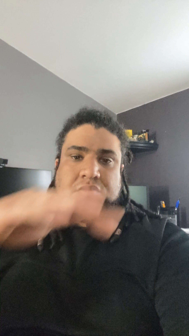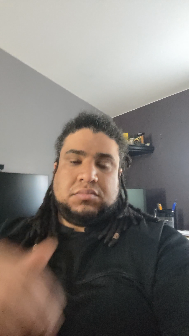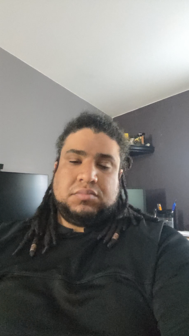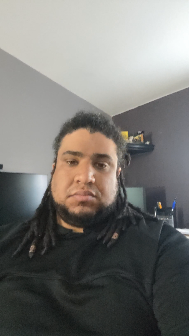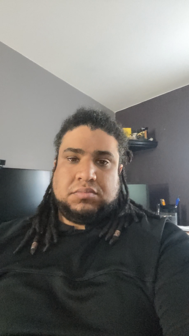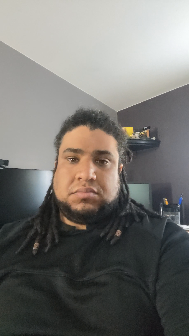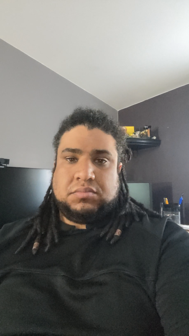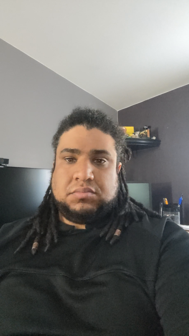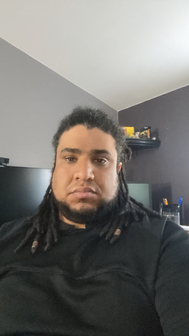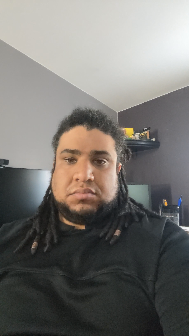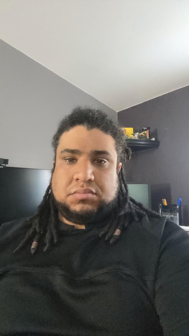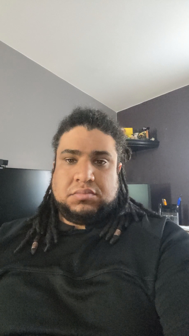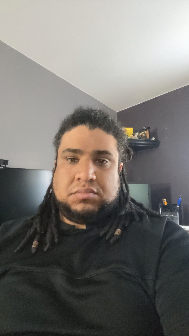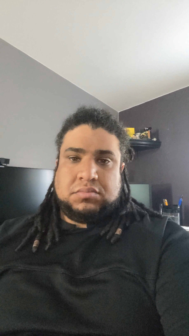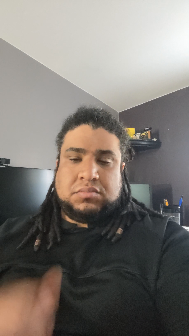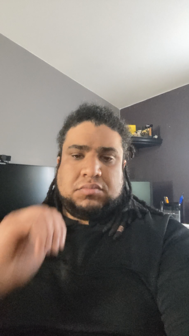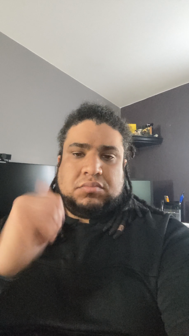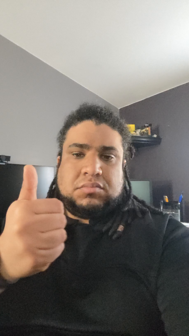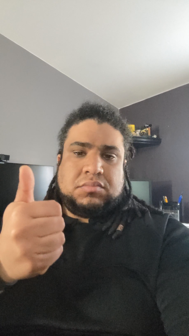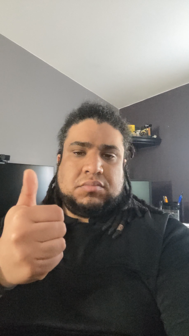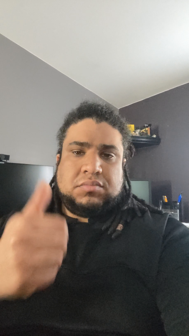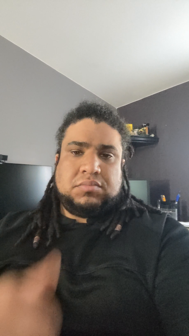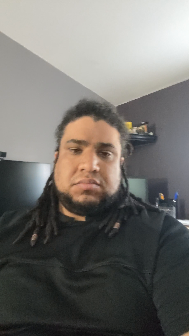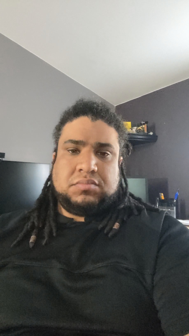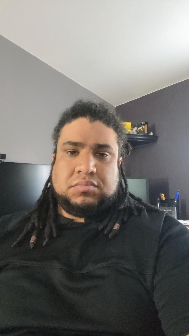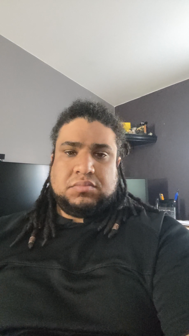how